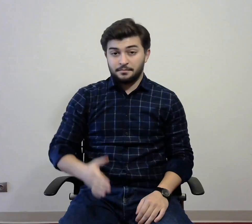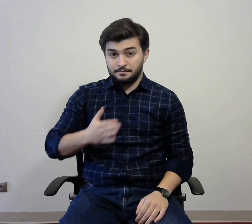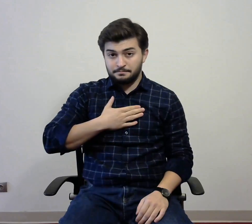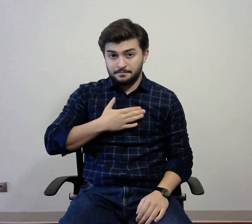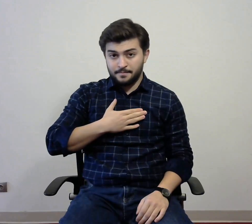mən